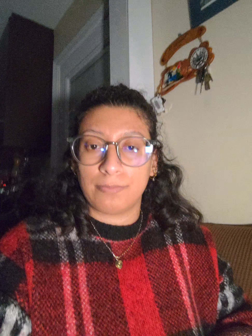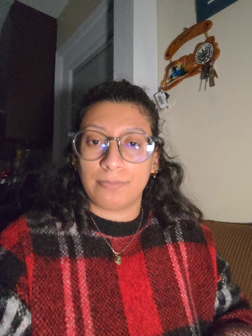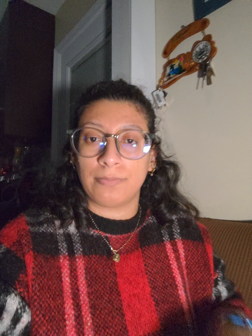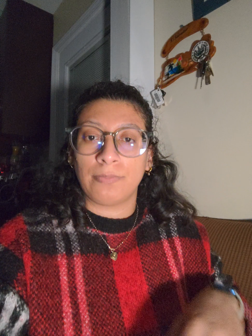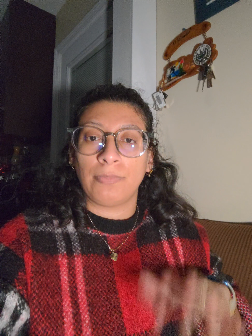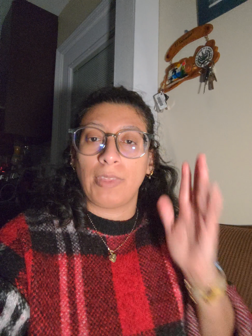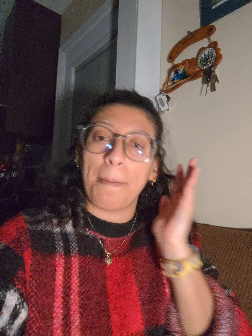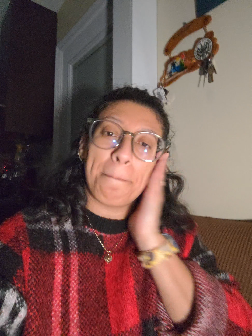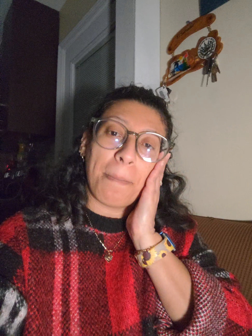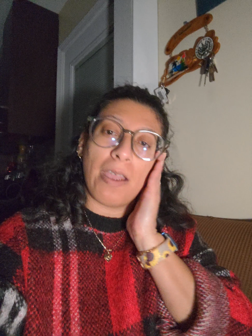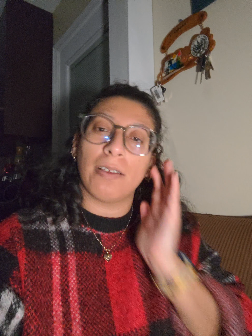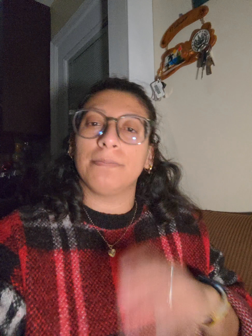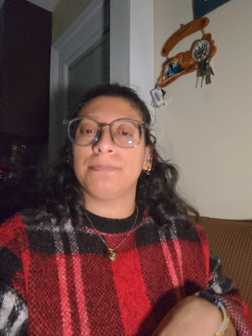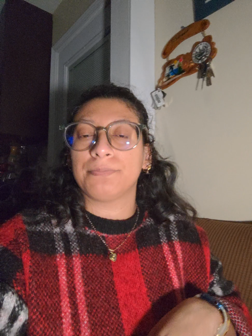bedroom